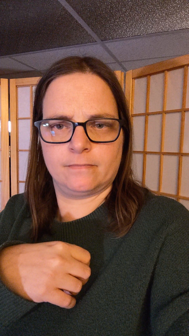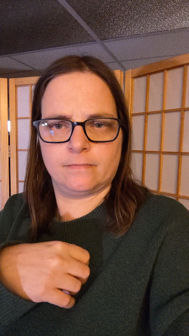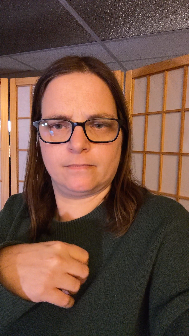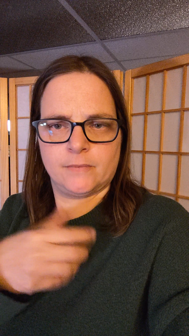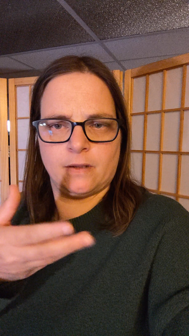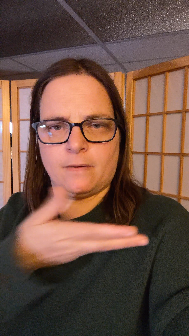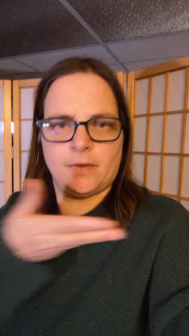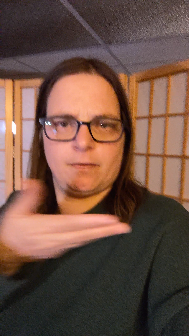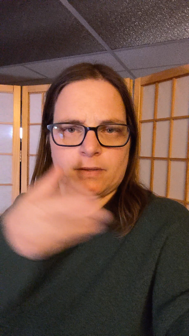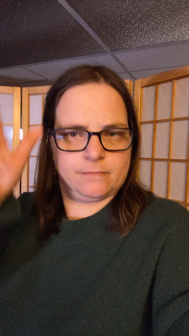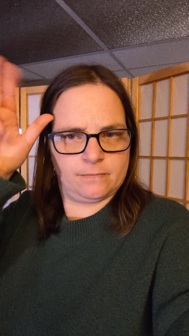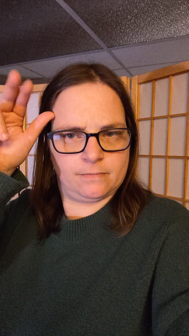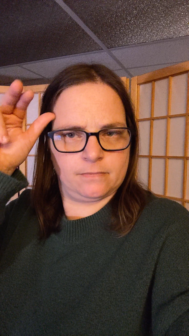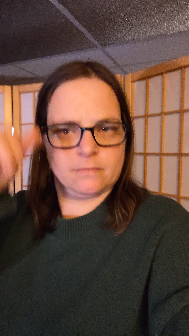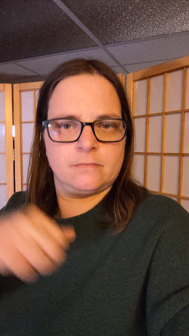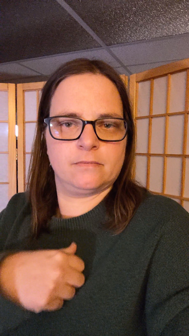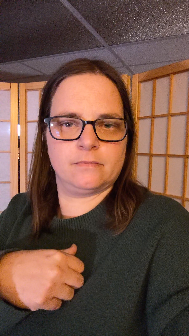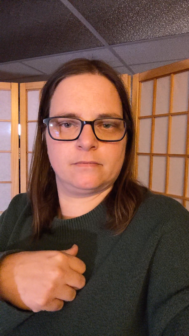pony